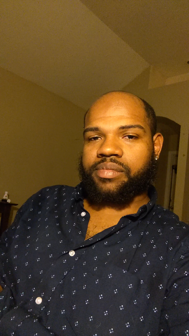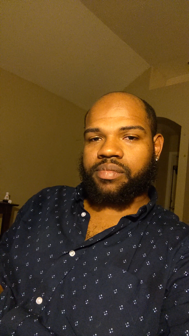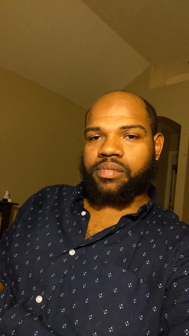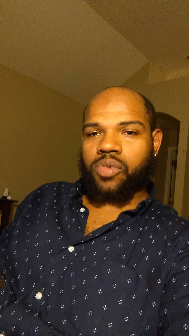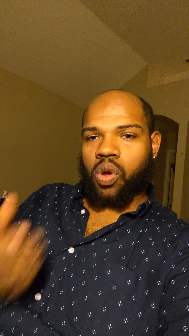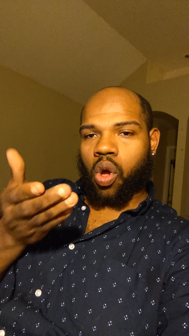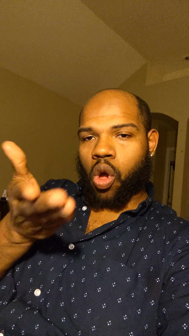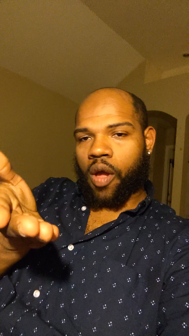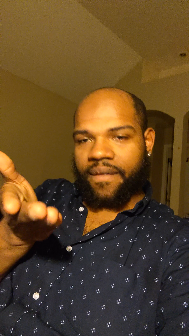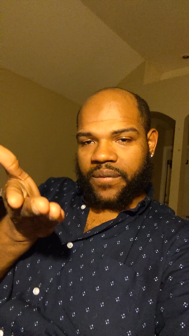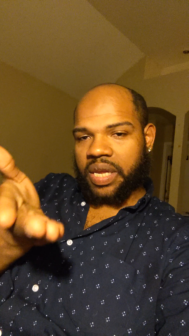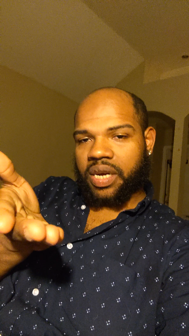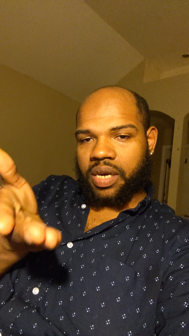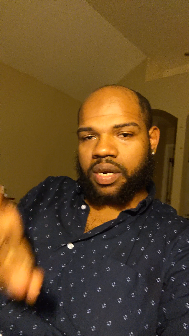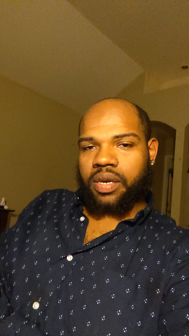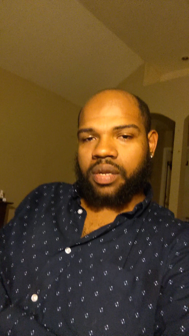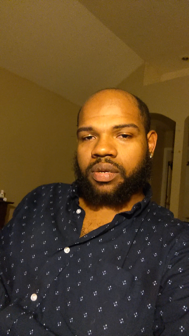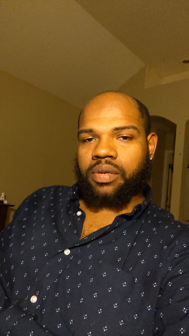oven